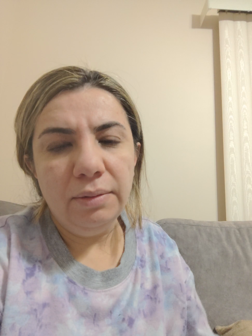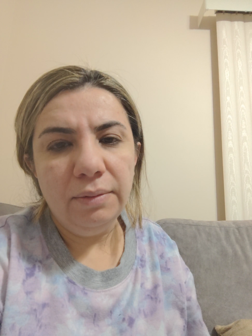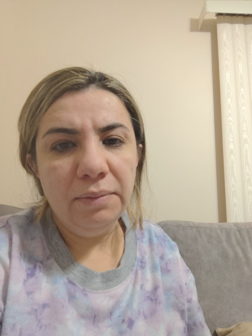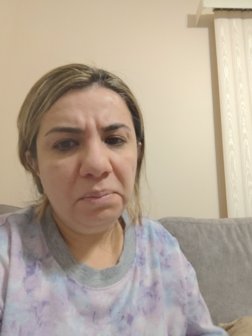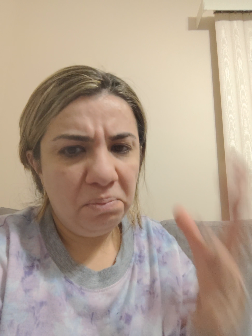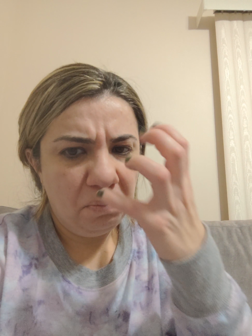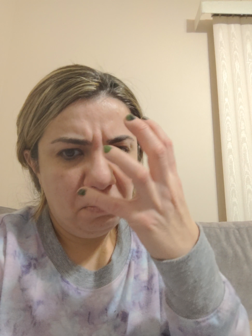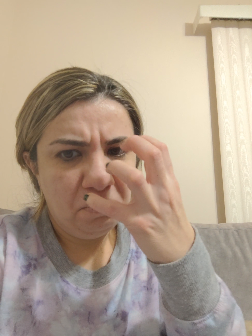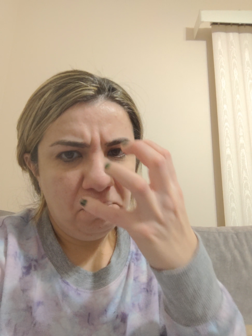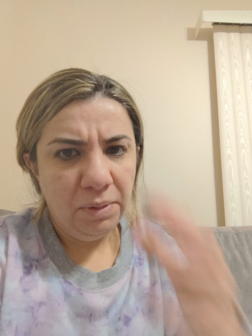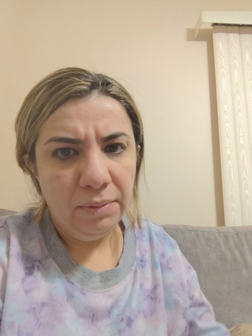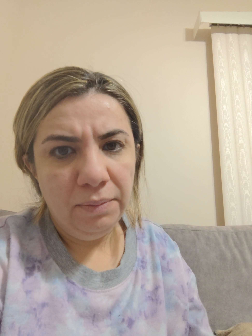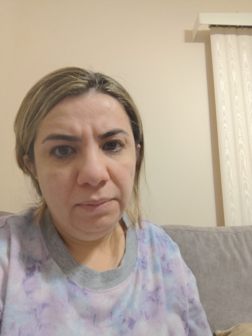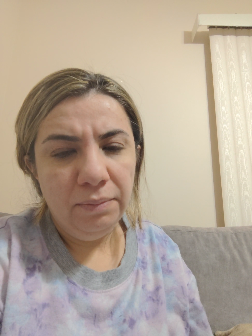mad